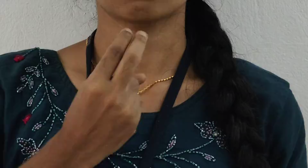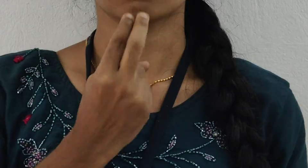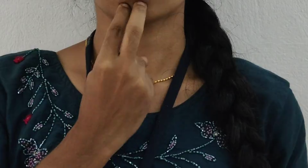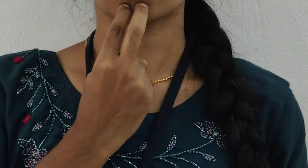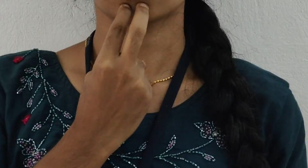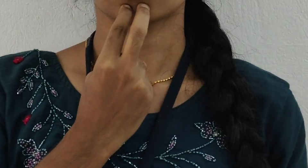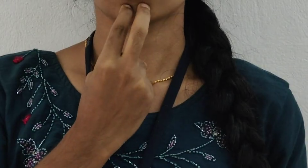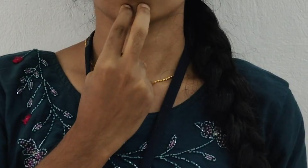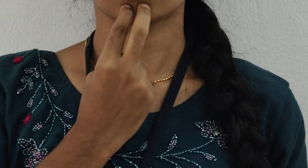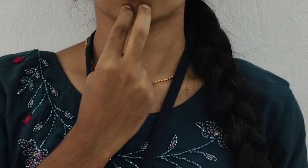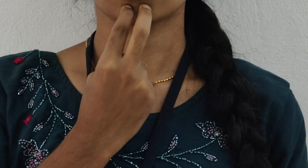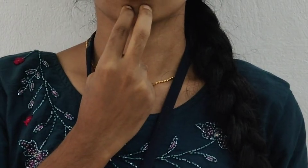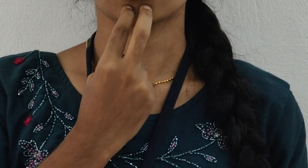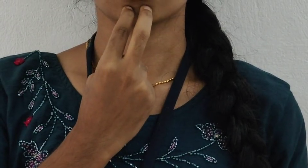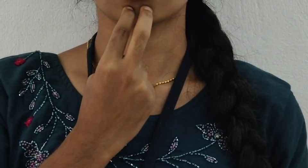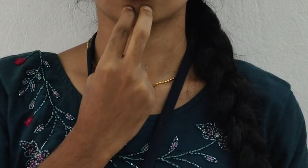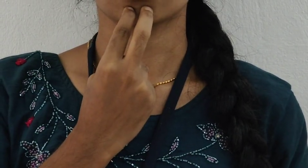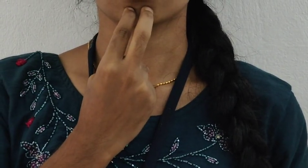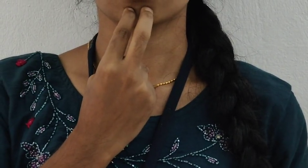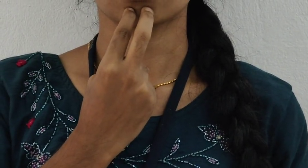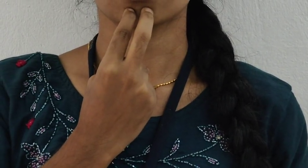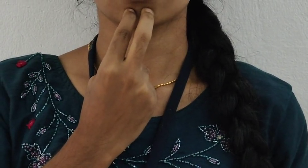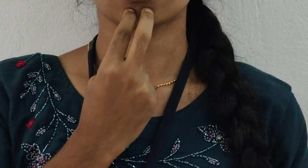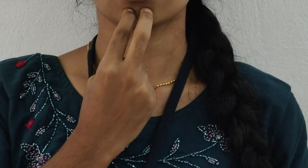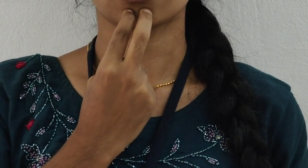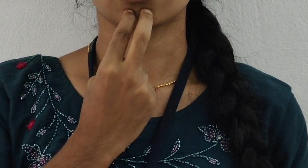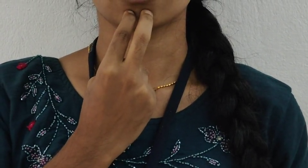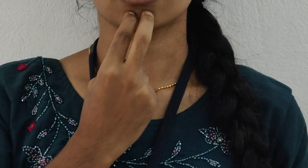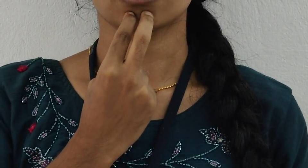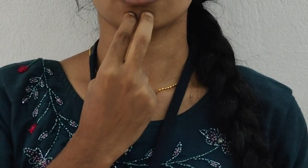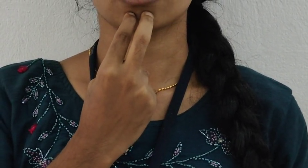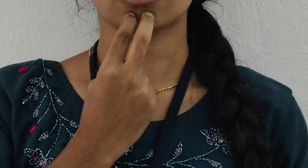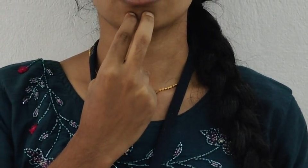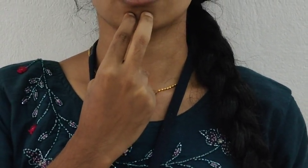അഃ